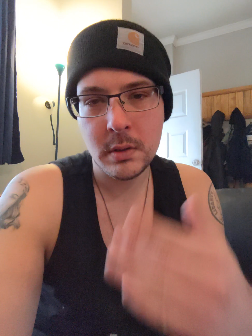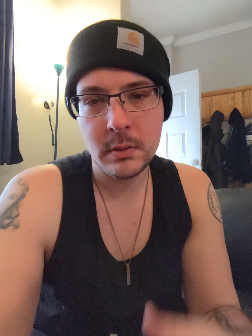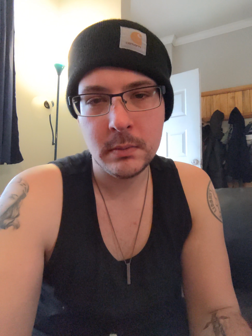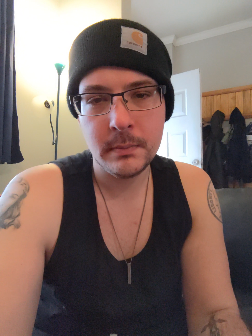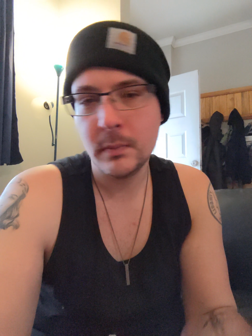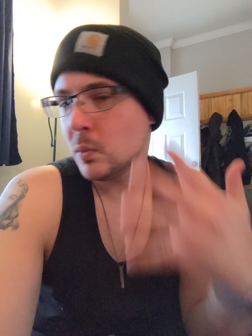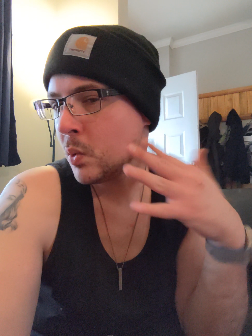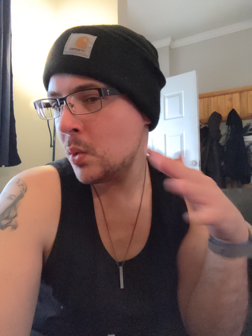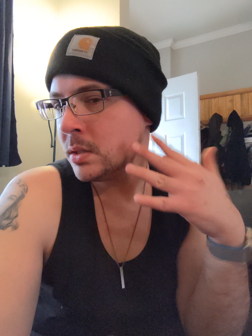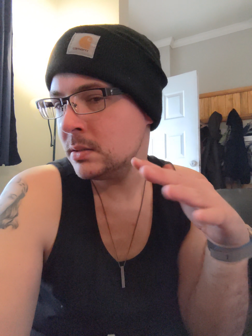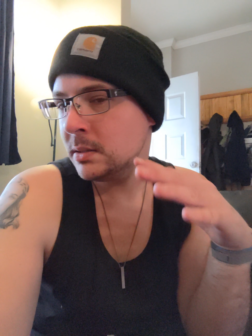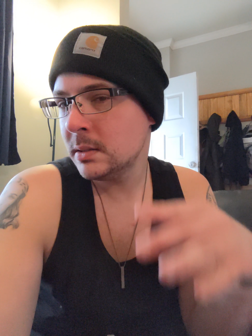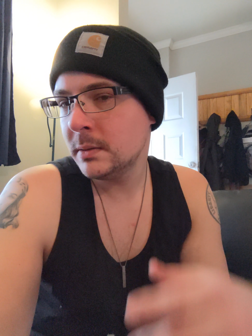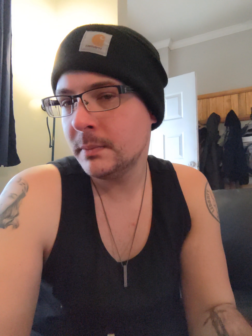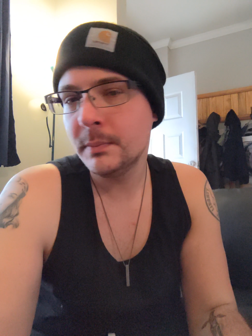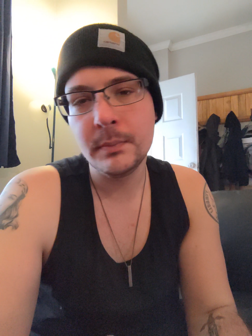noisy